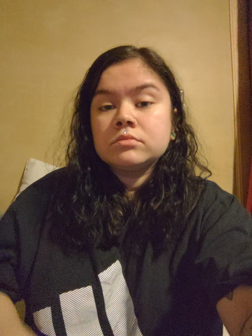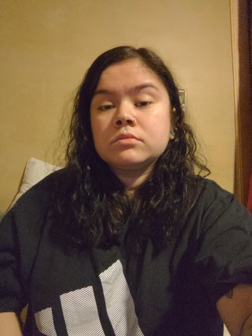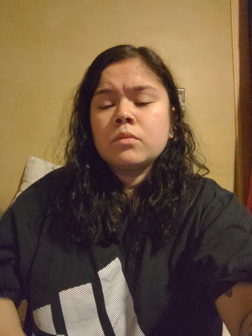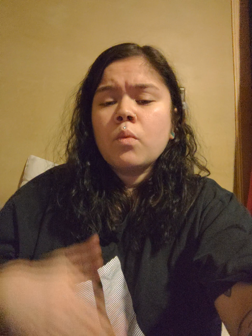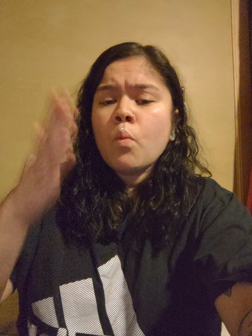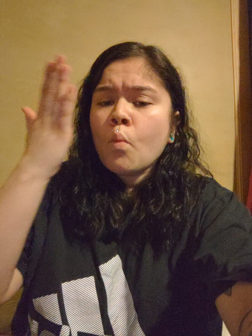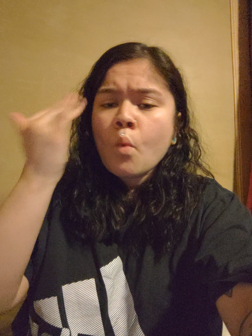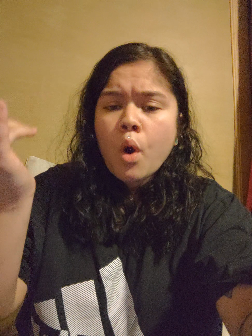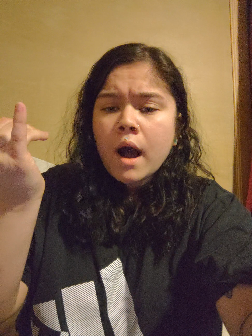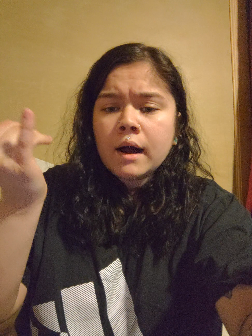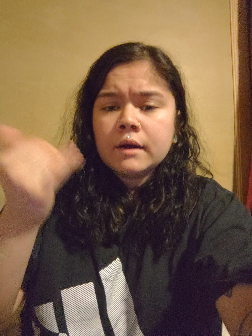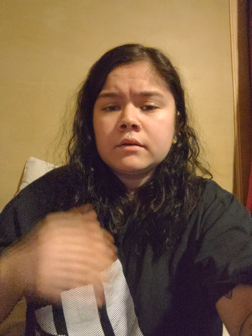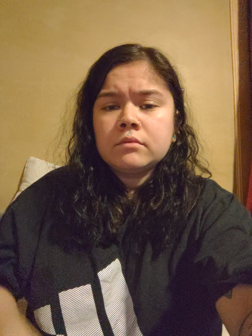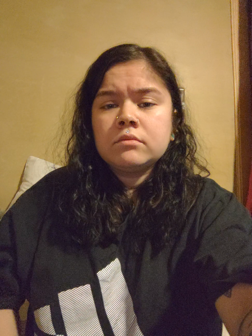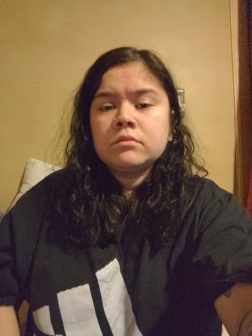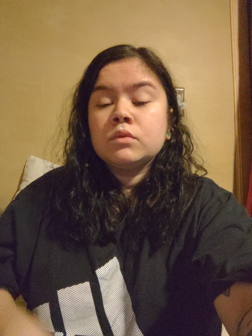why